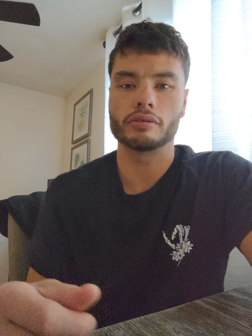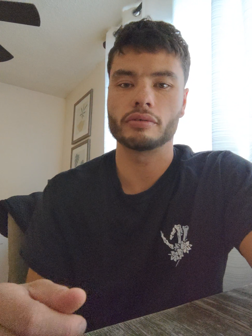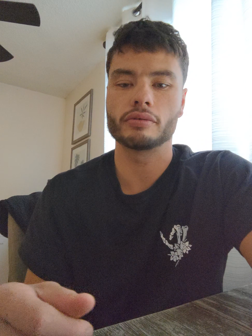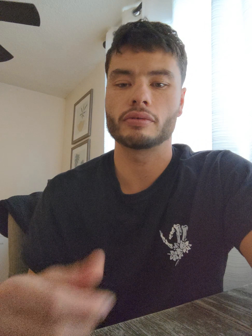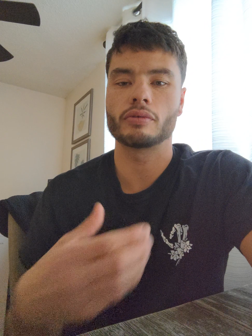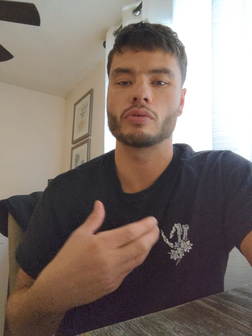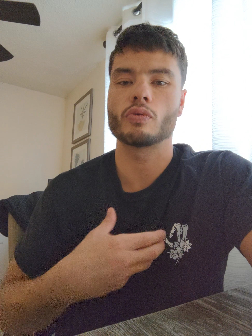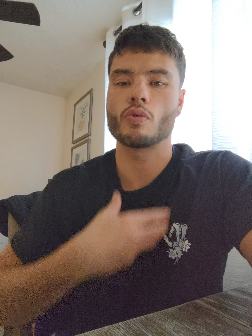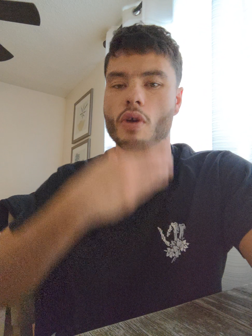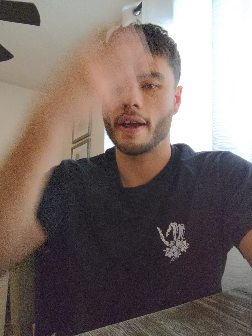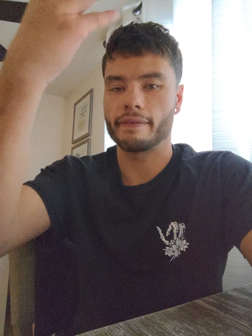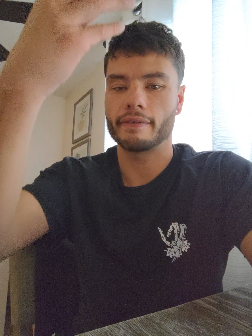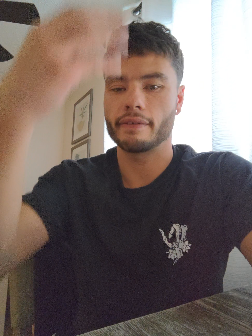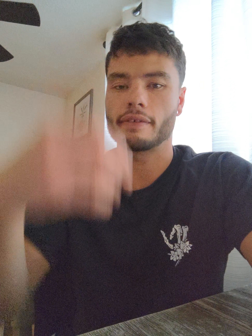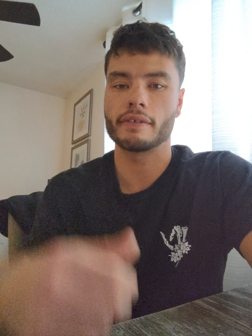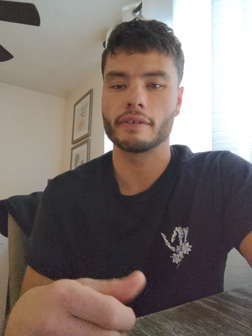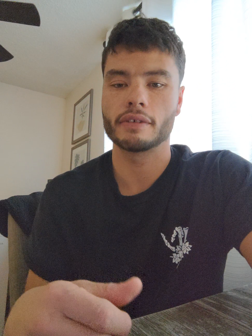giraffe